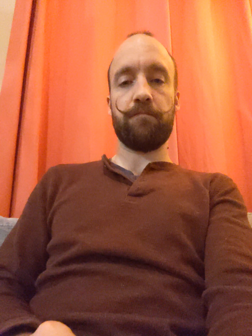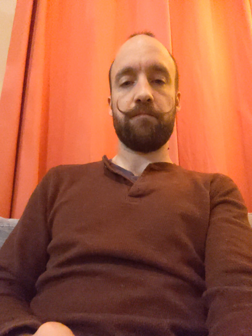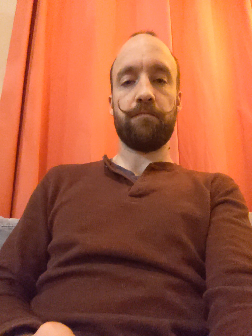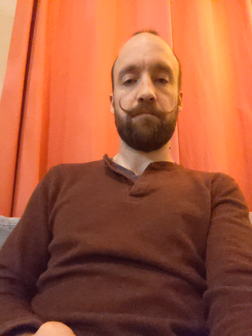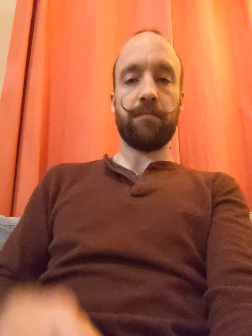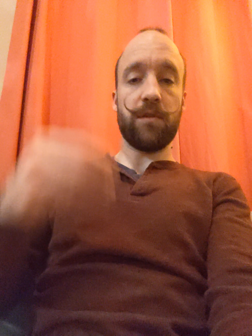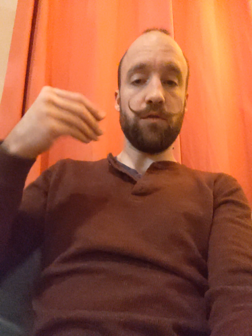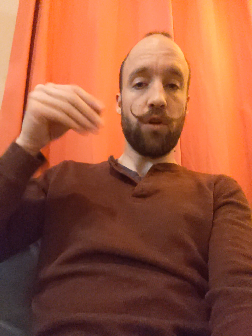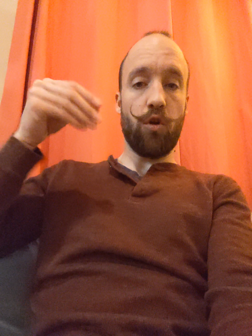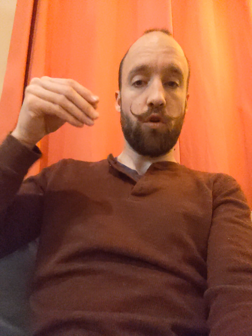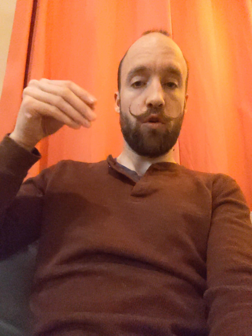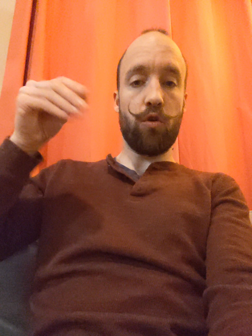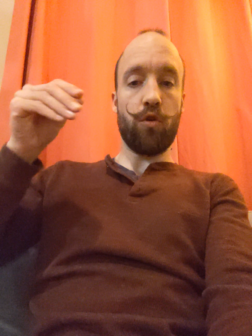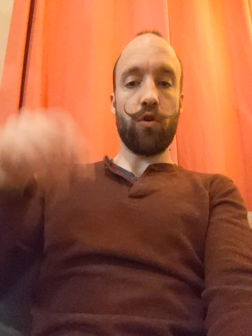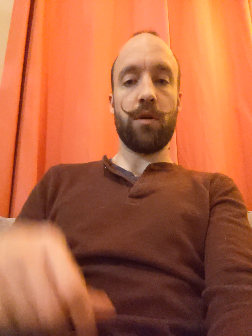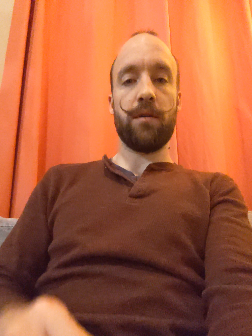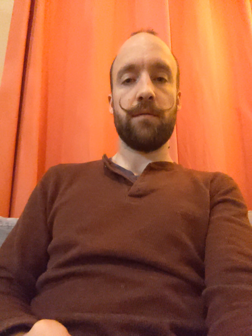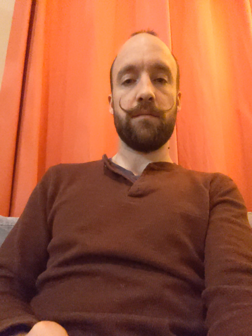store